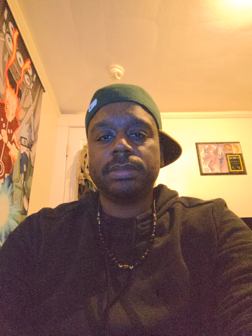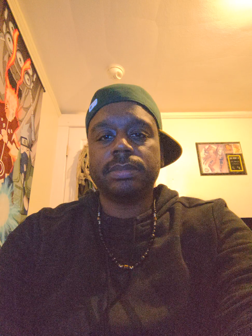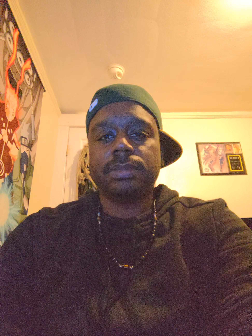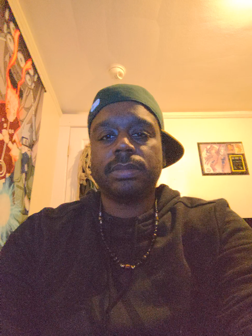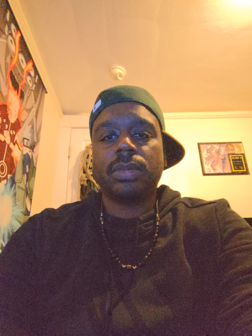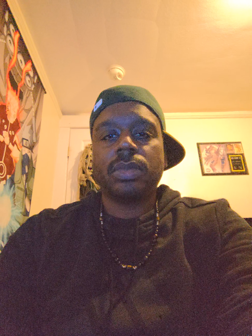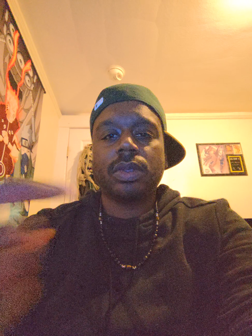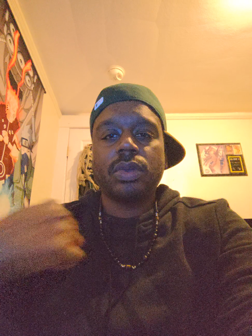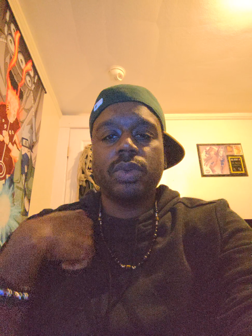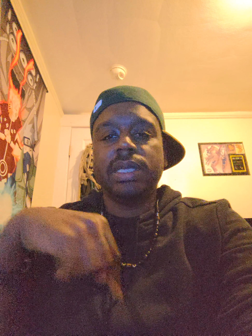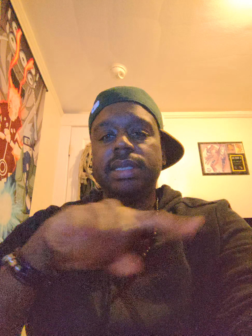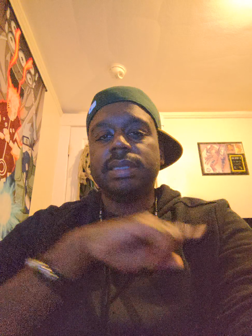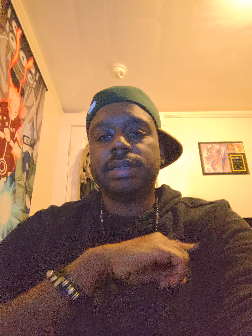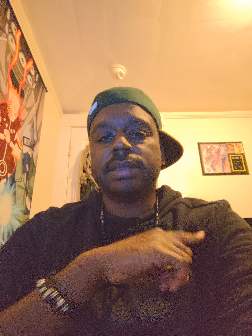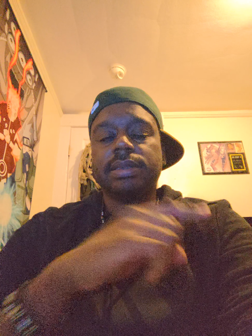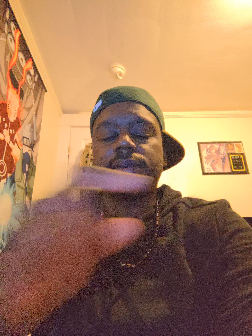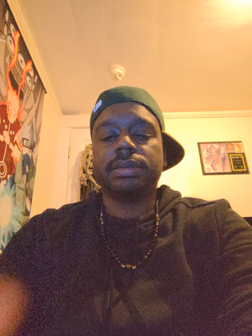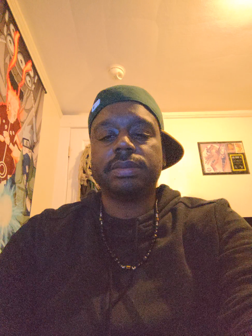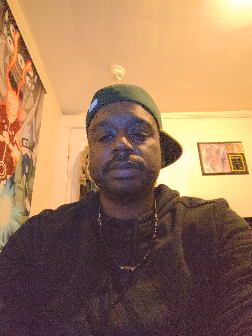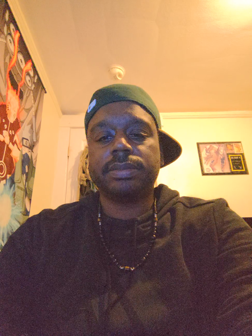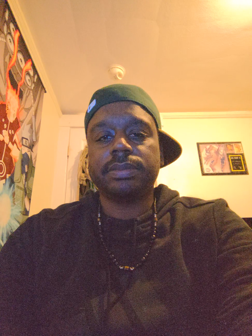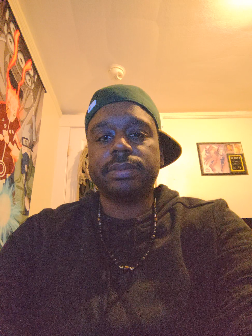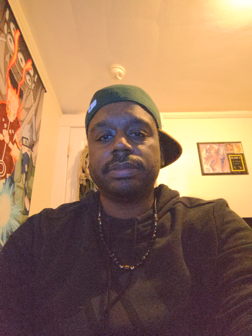we